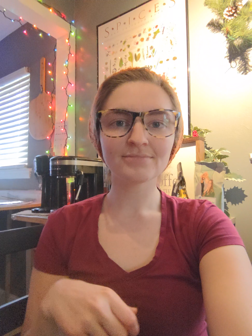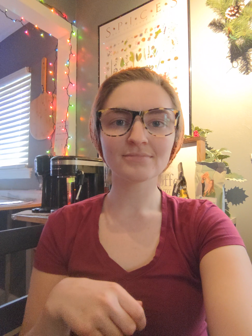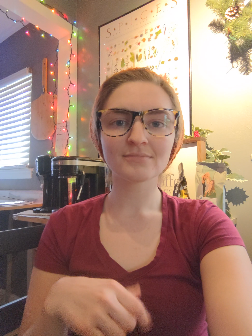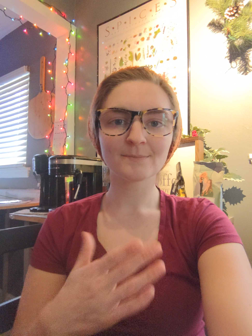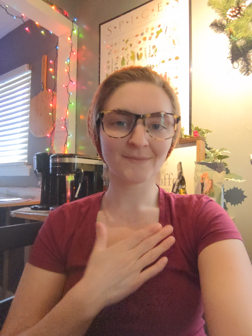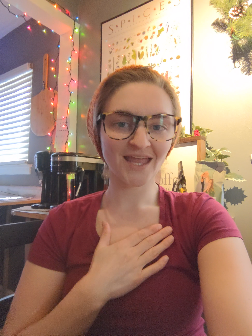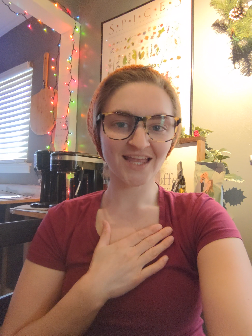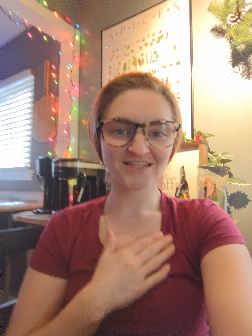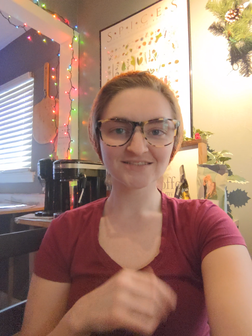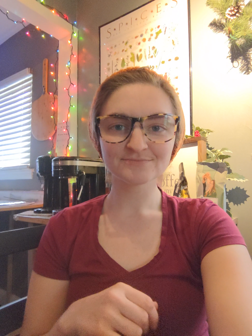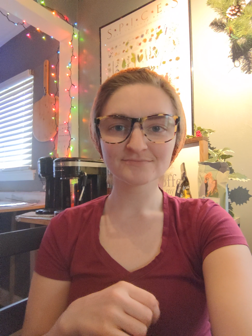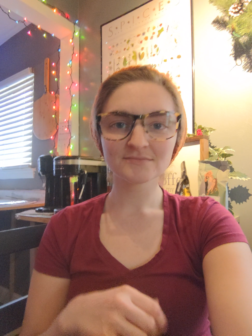my